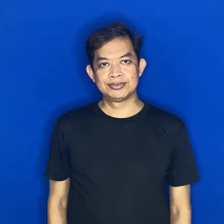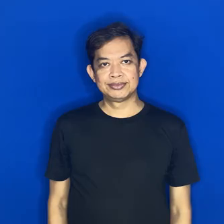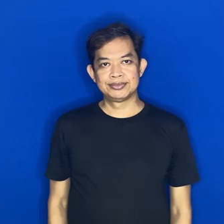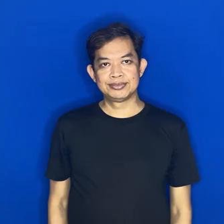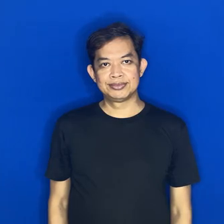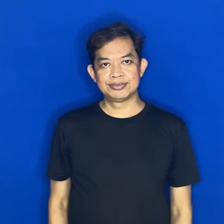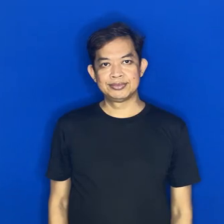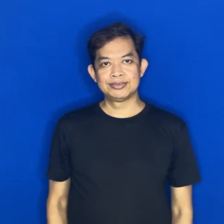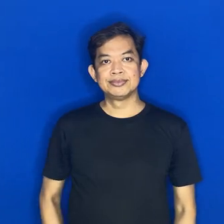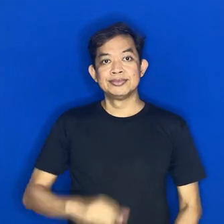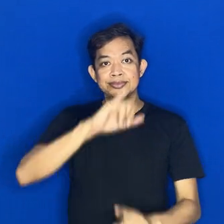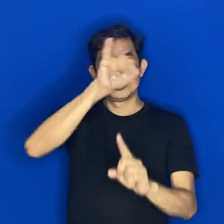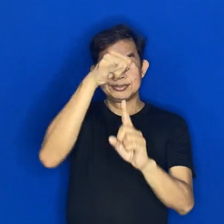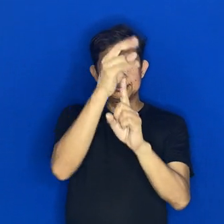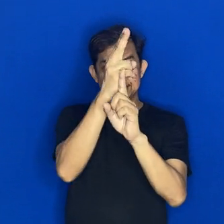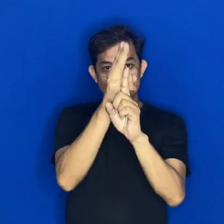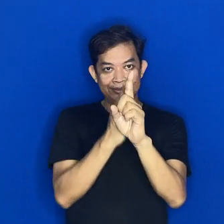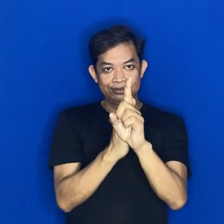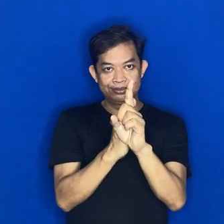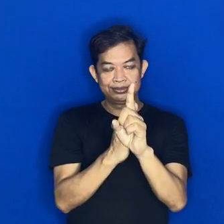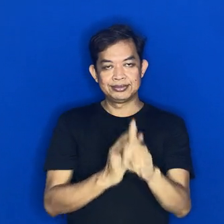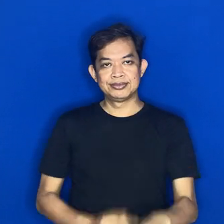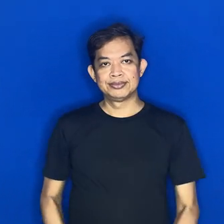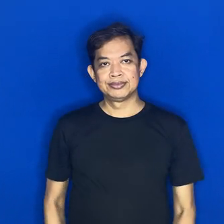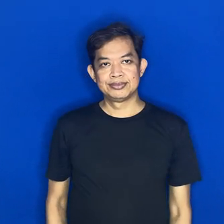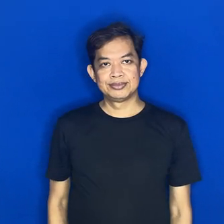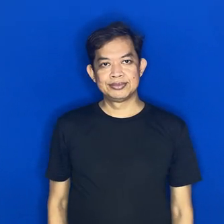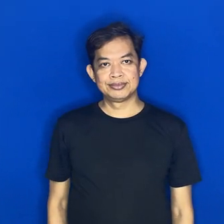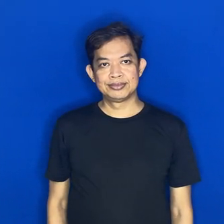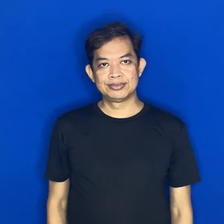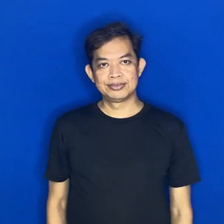june